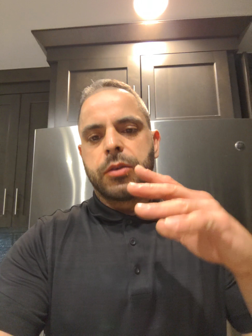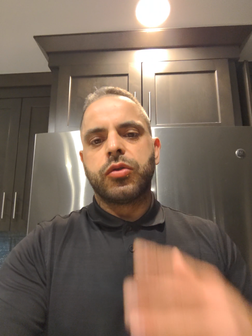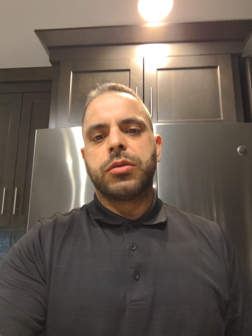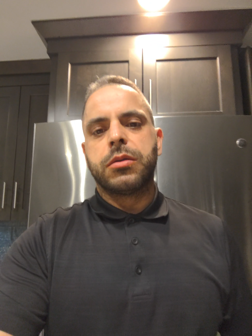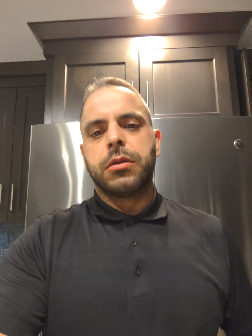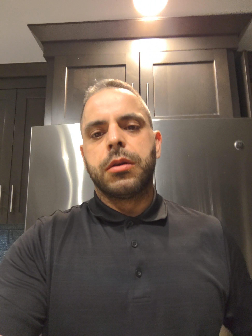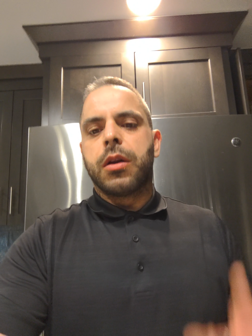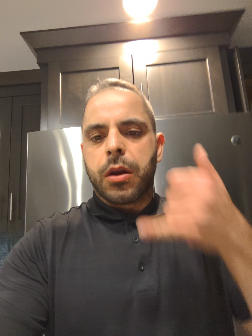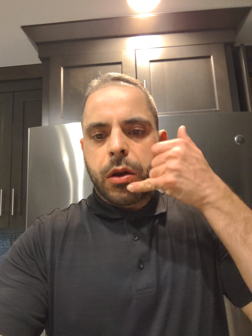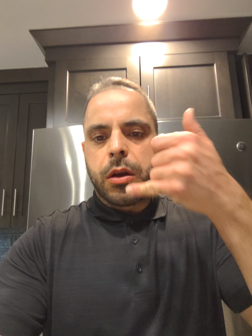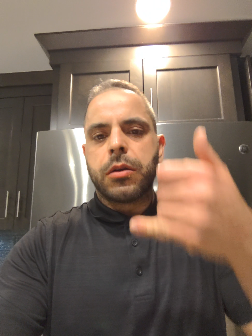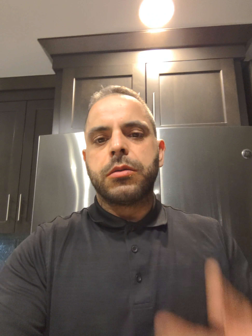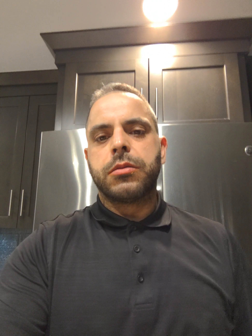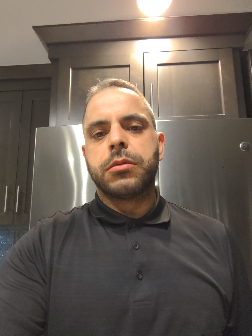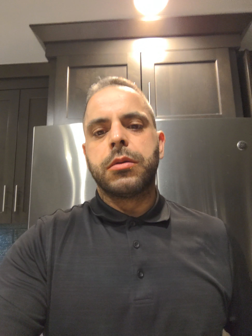call on the phone